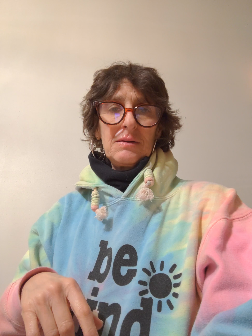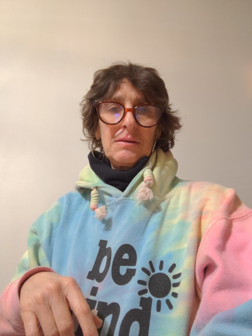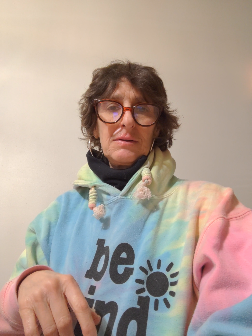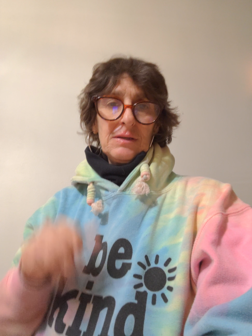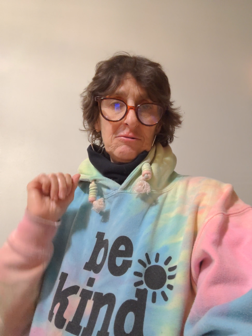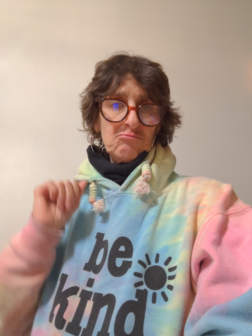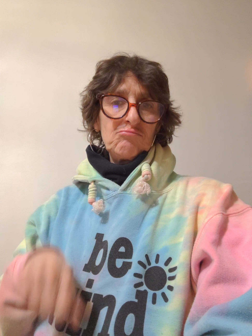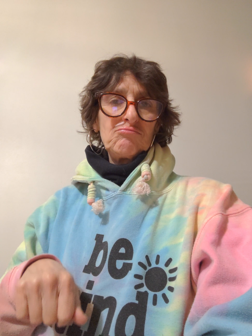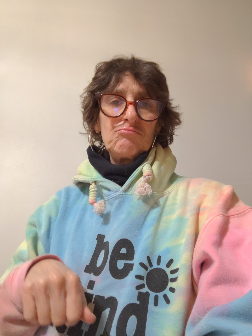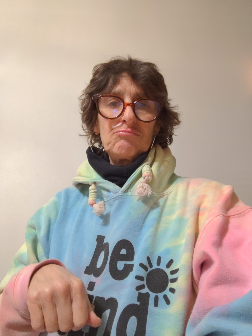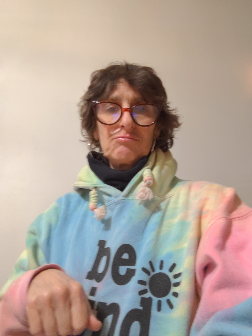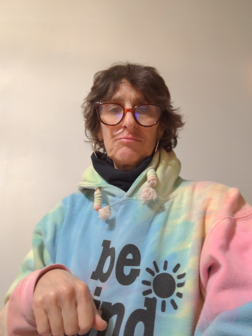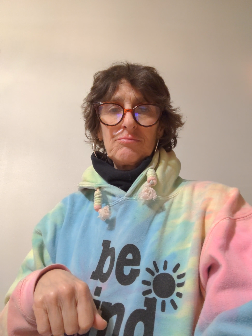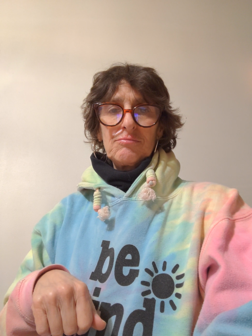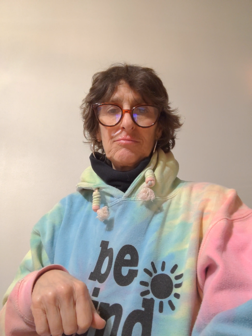can